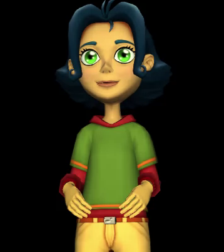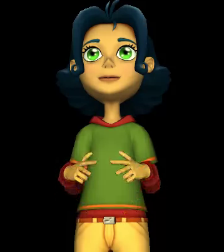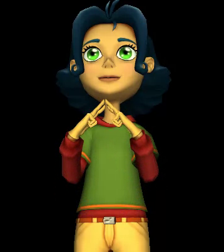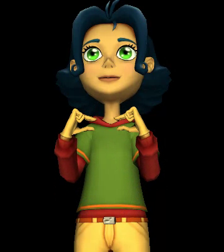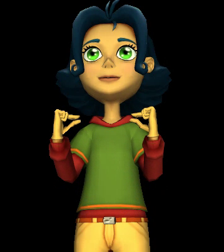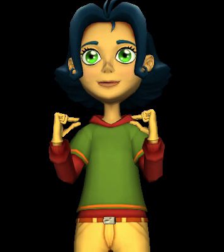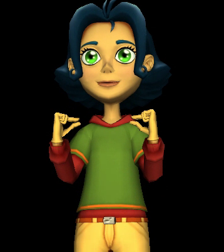نظيف